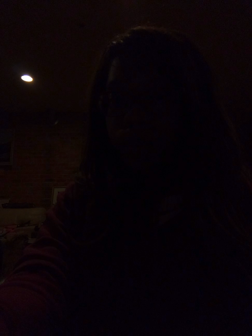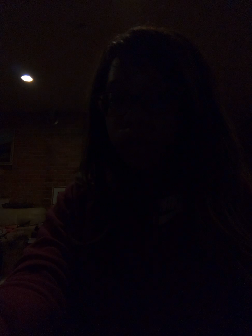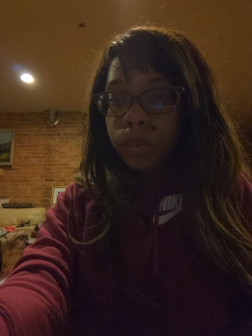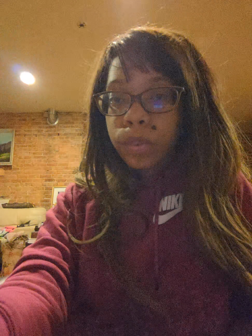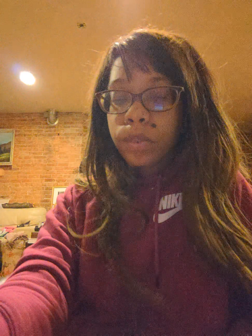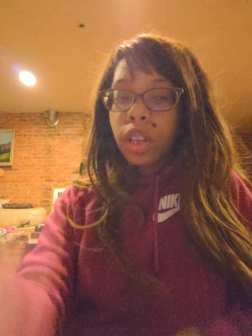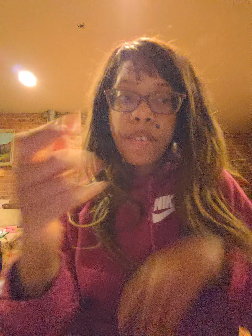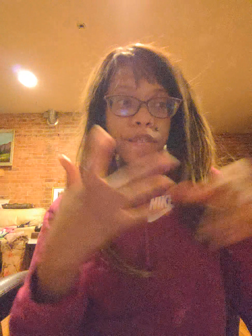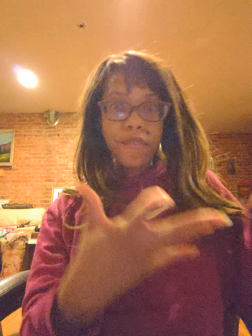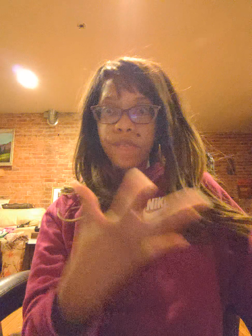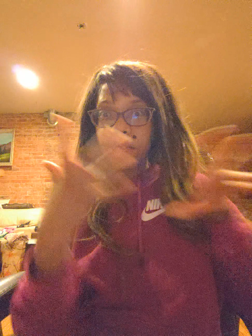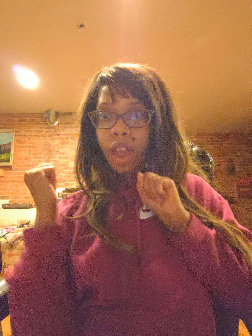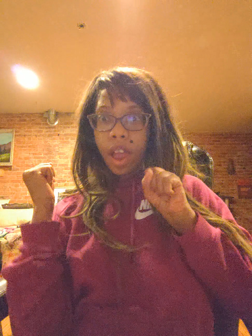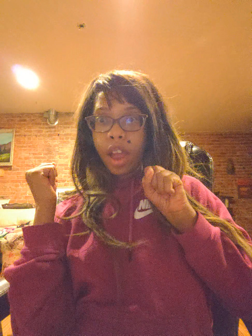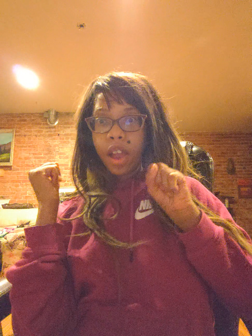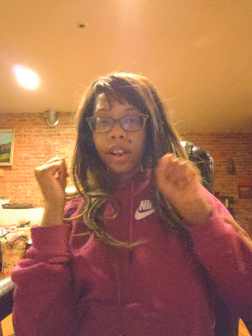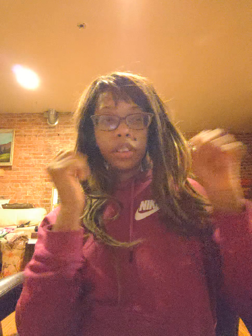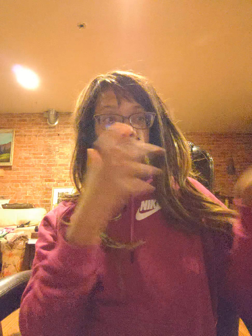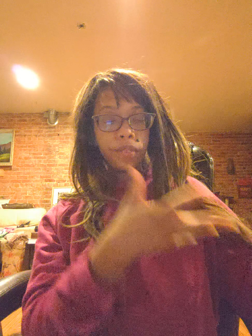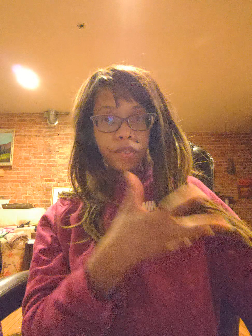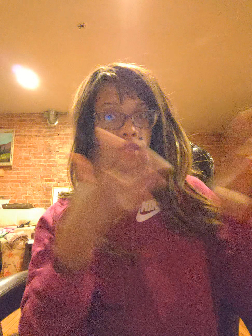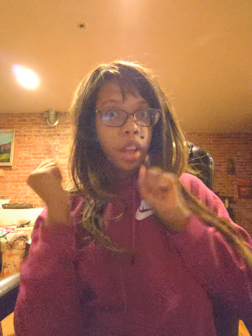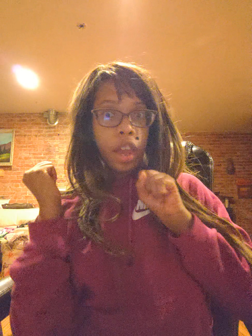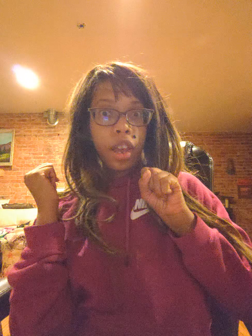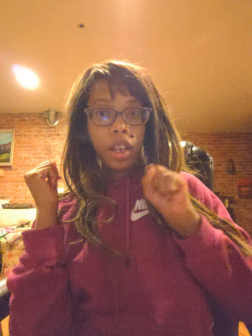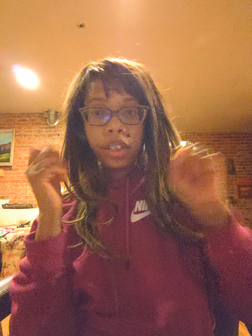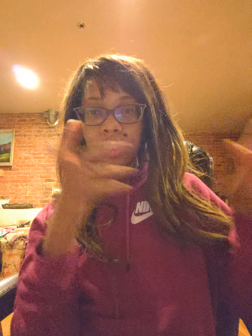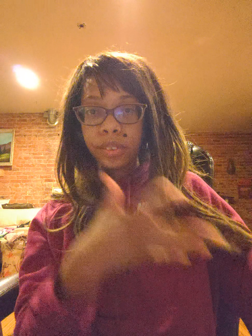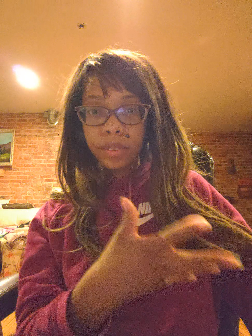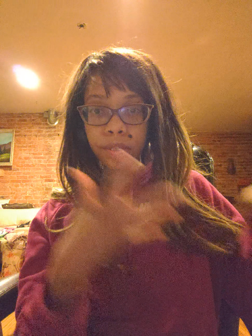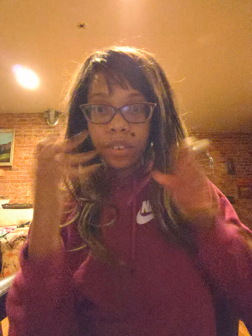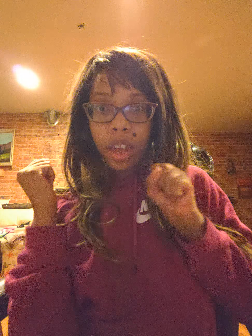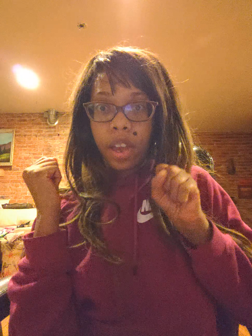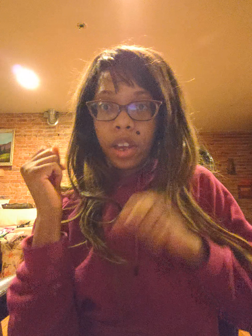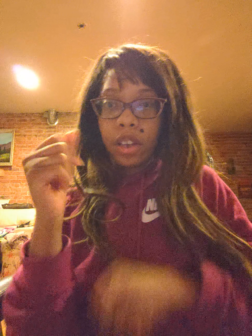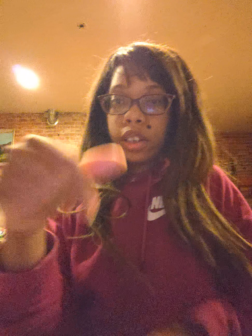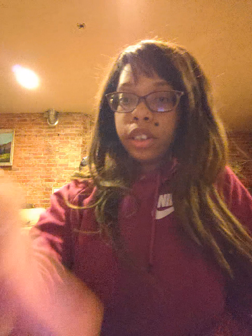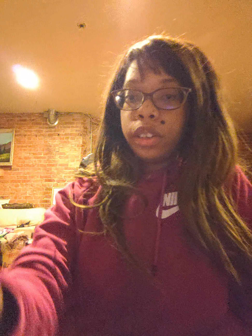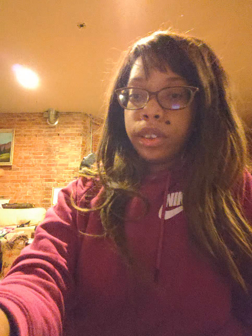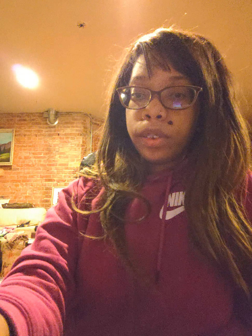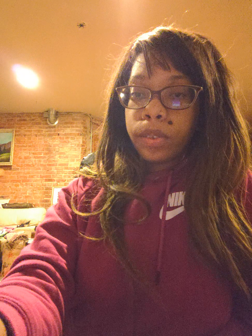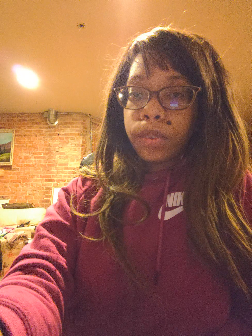fast